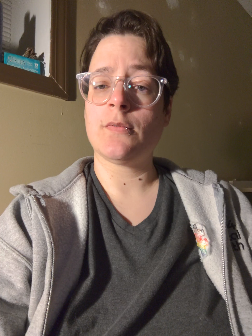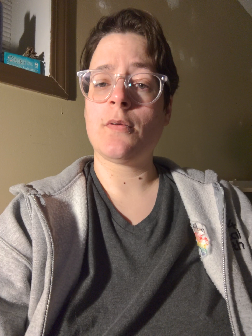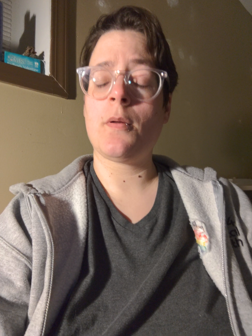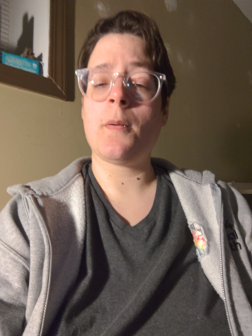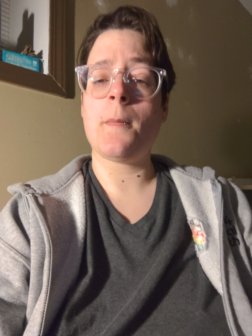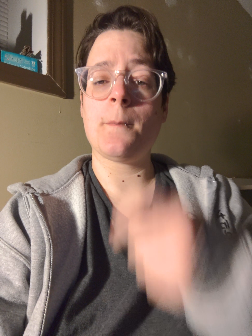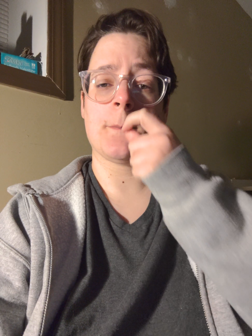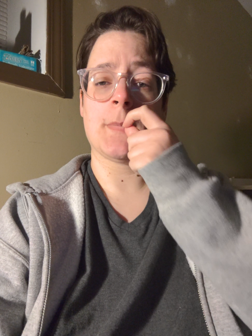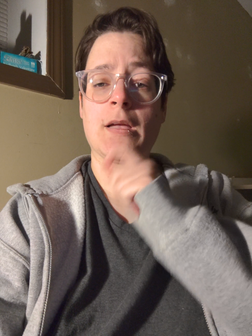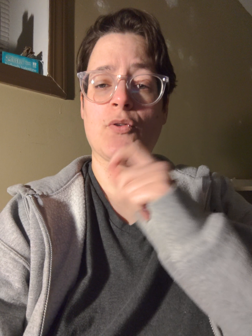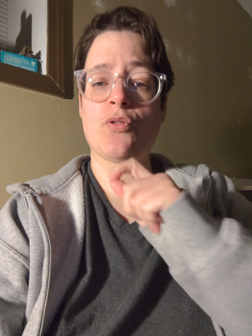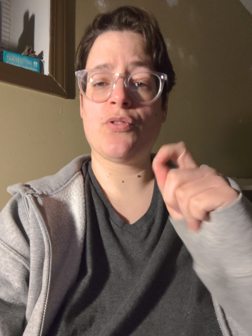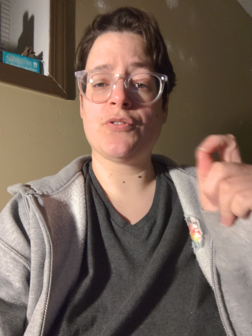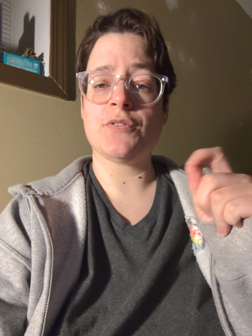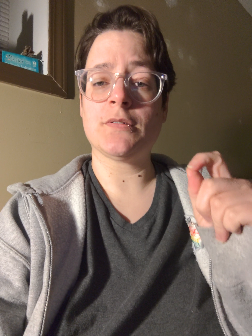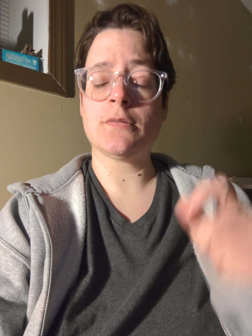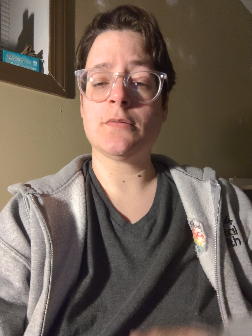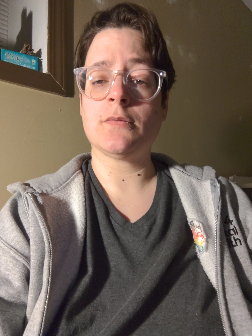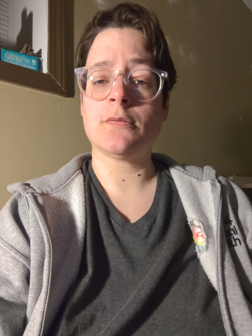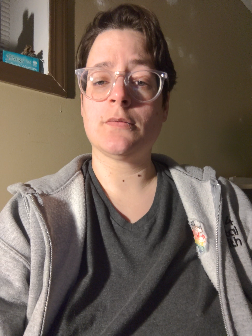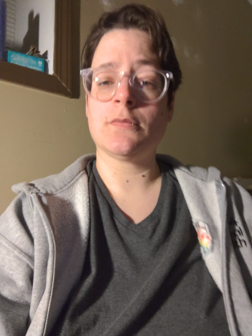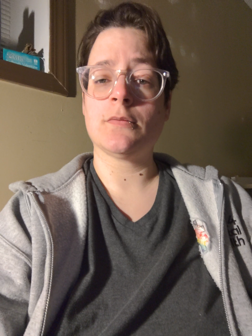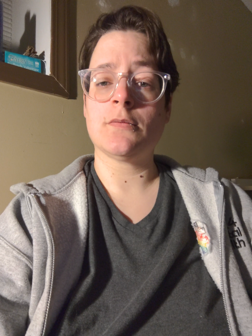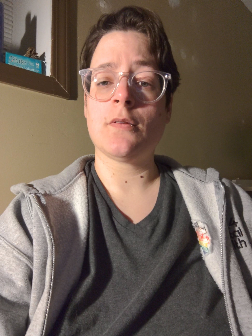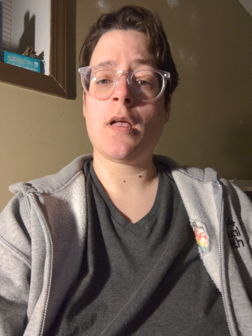pencil